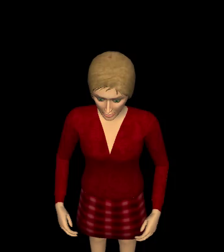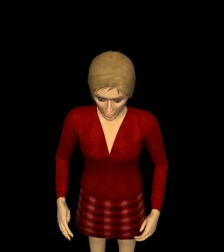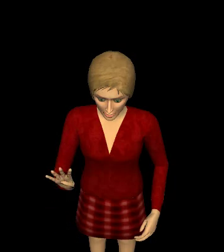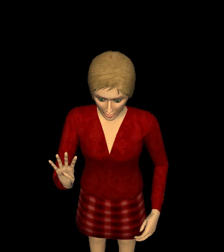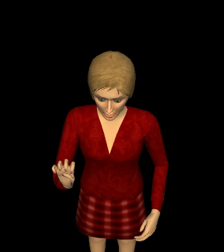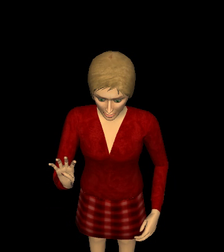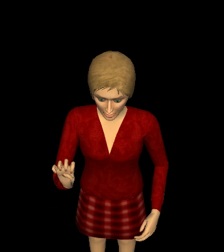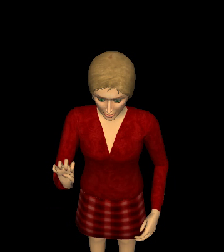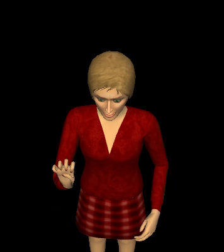40